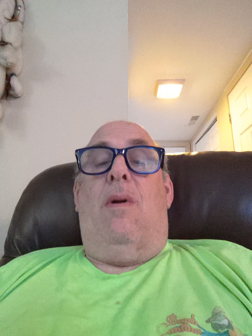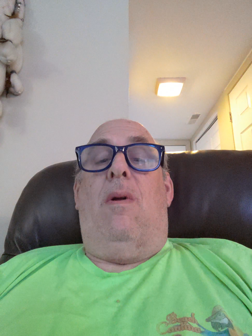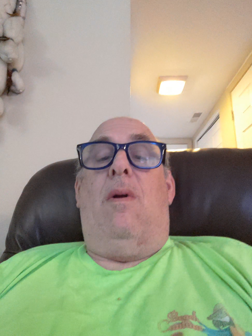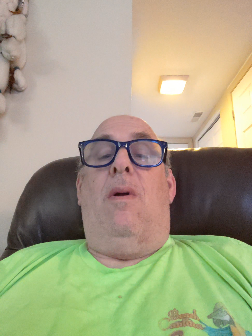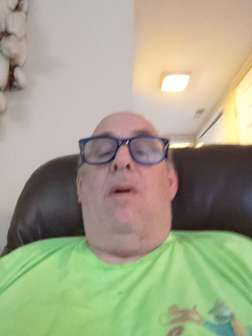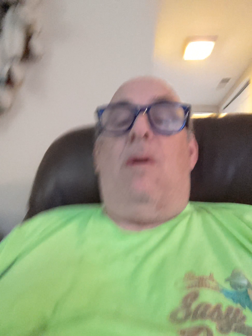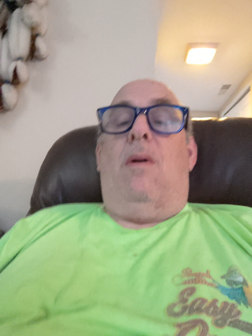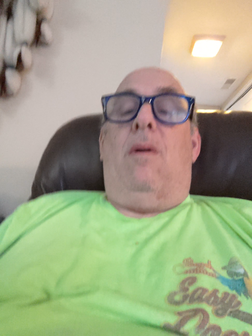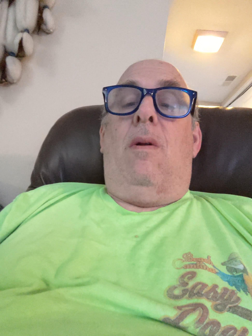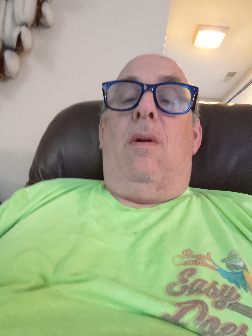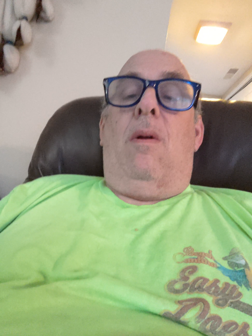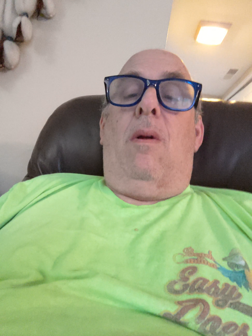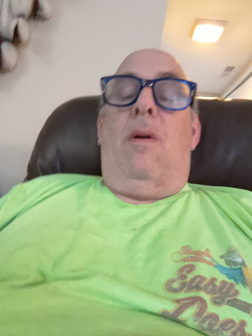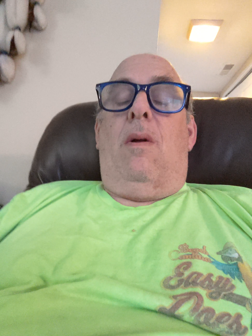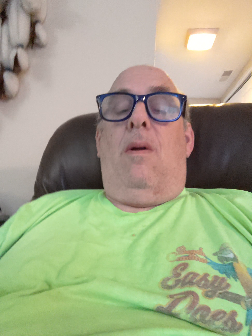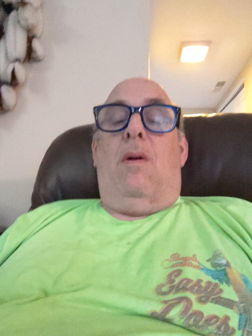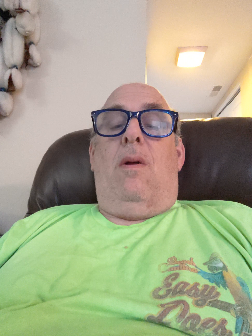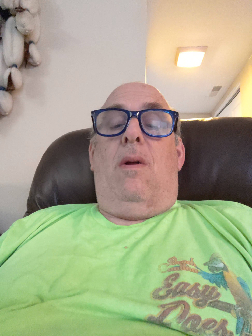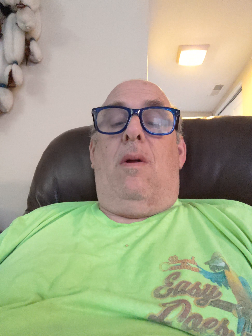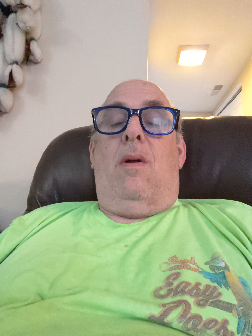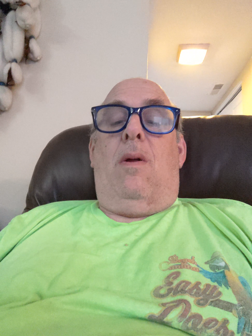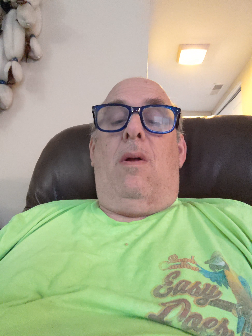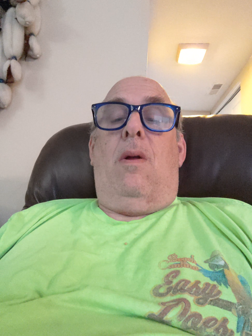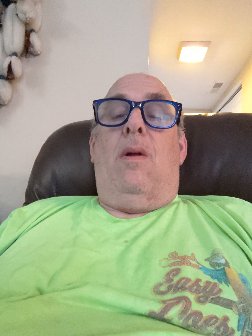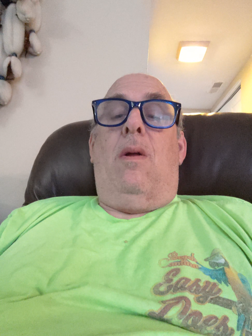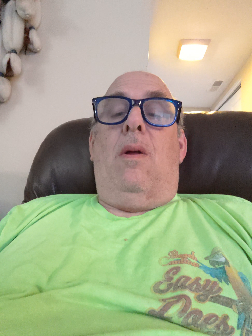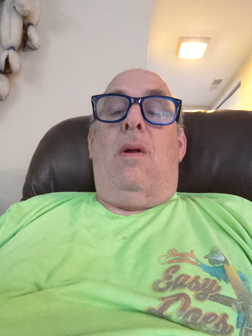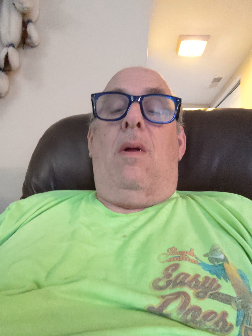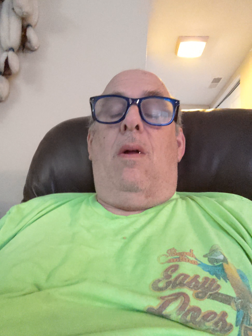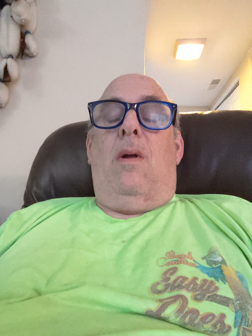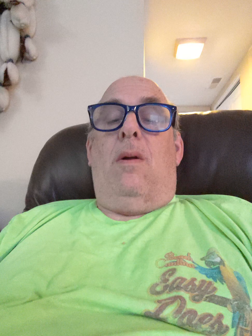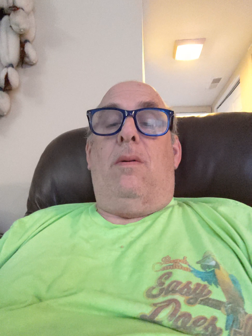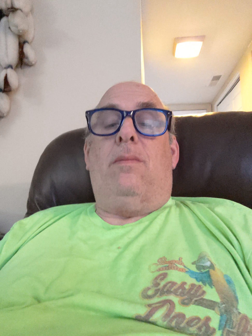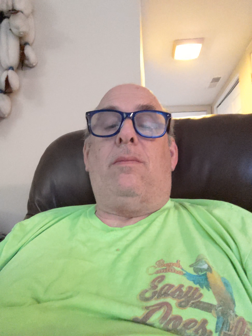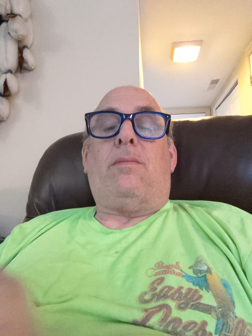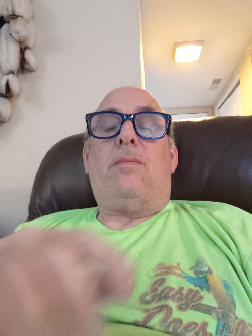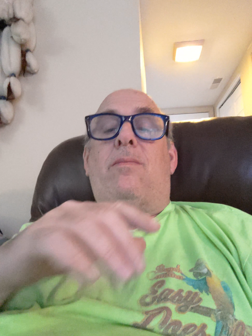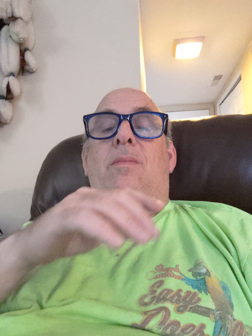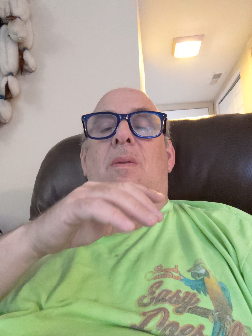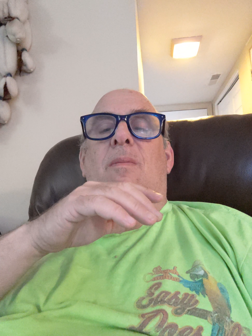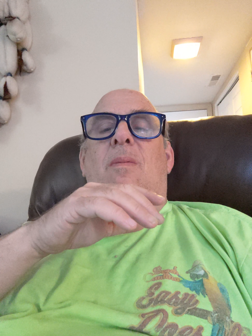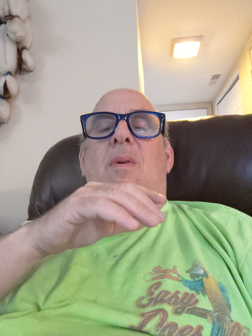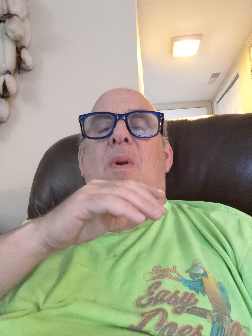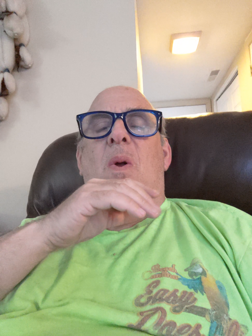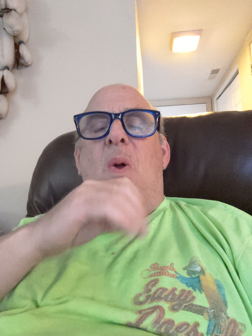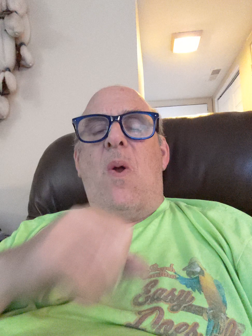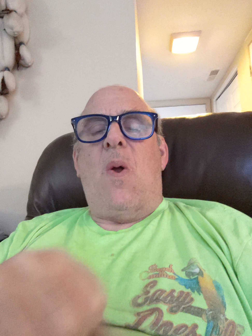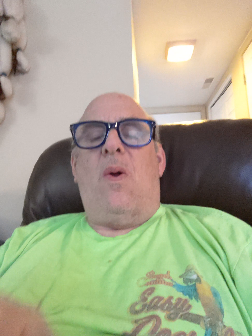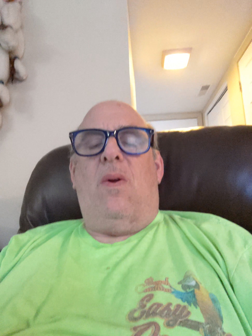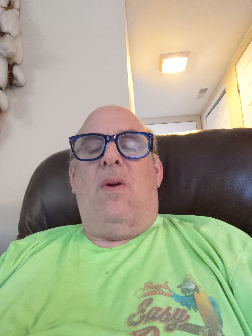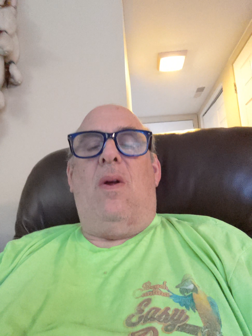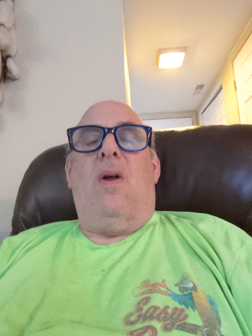old